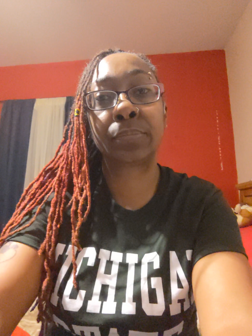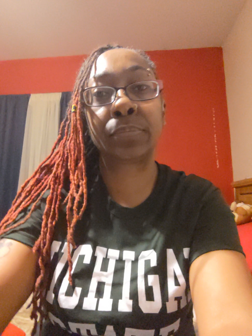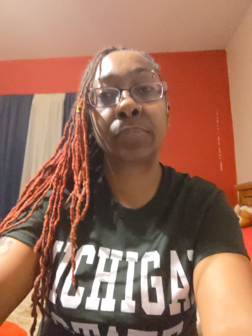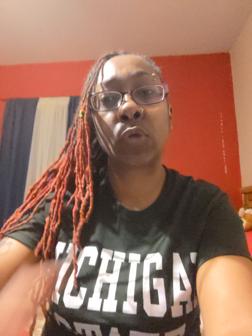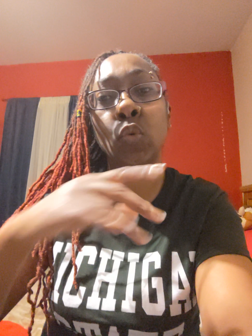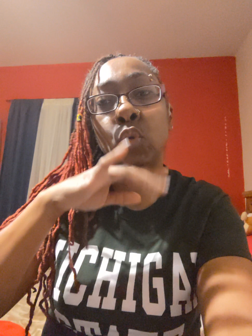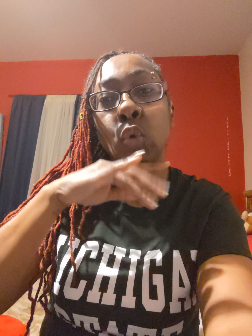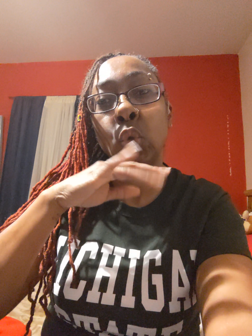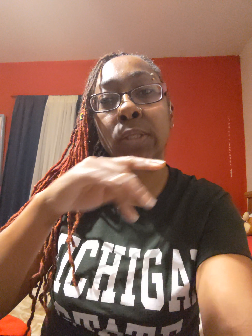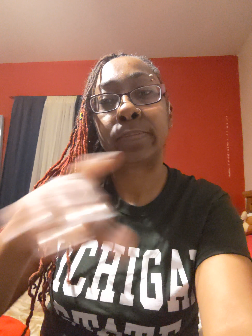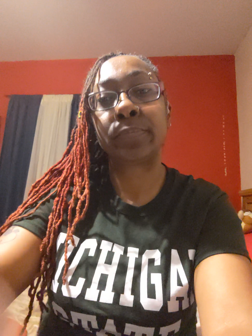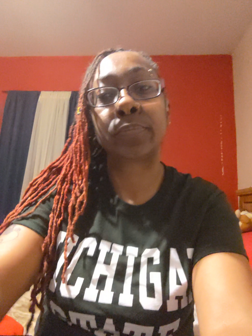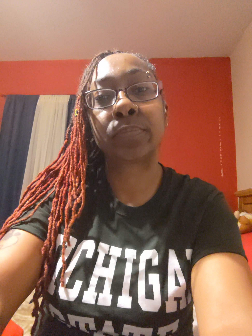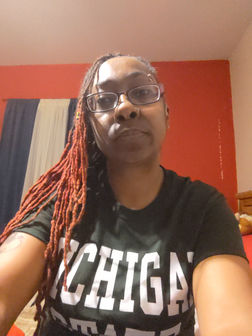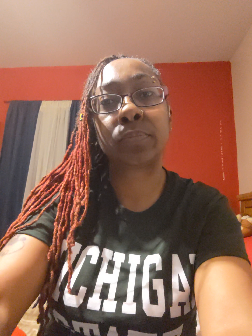dirty